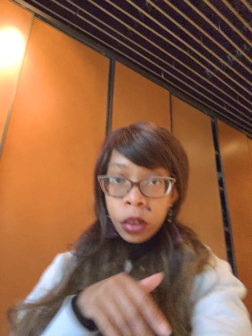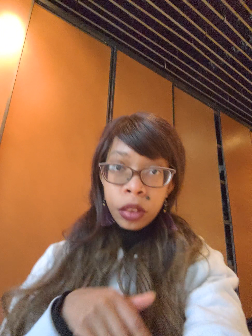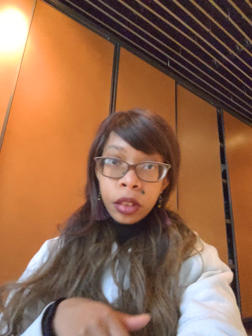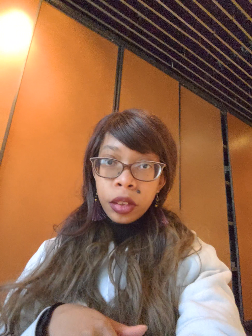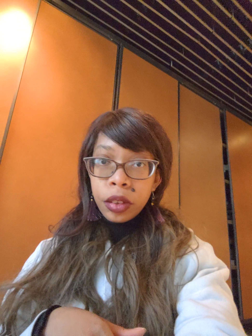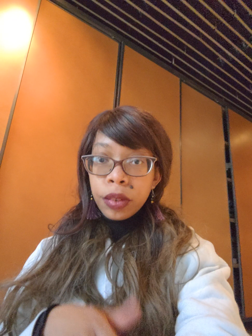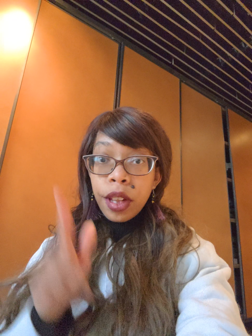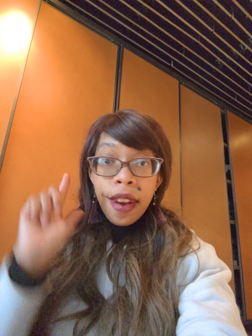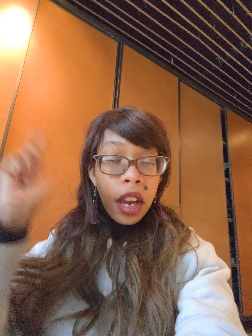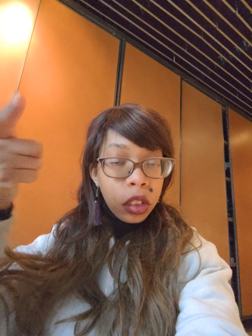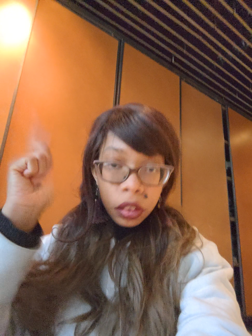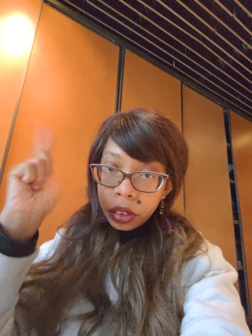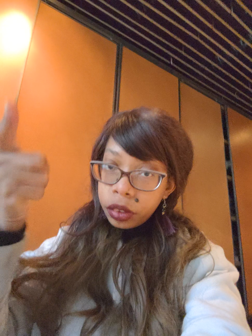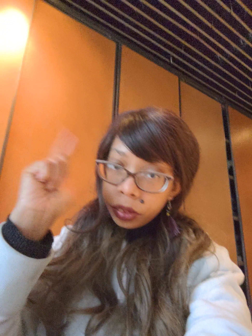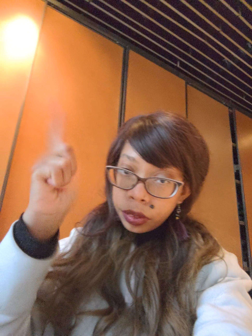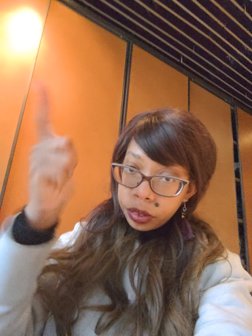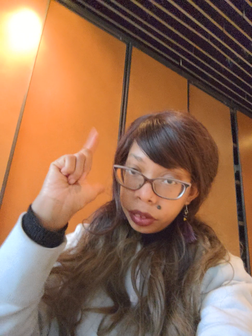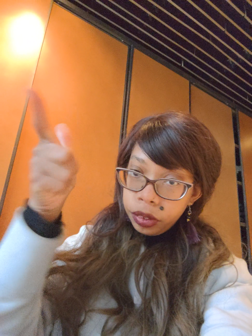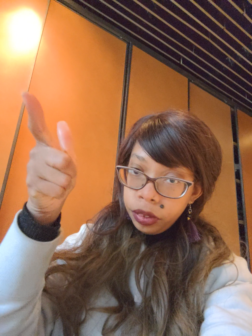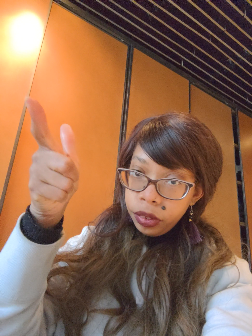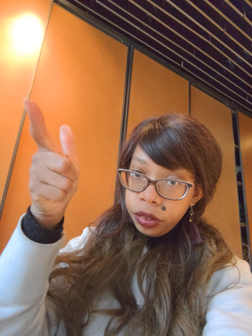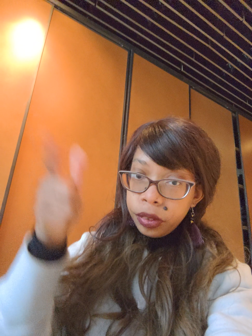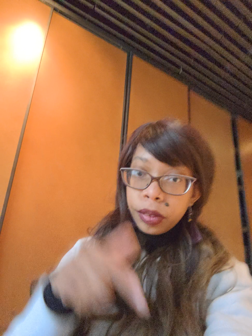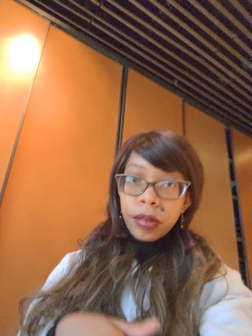later